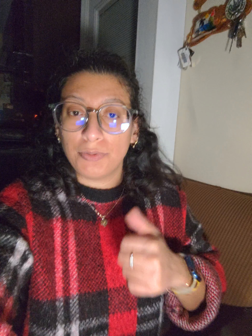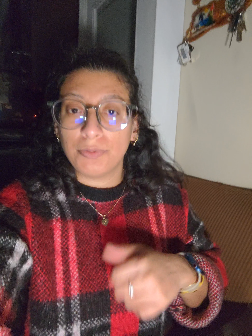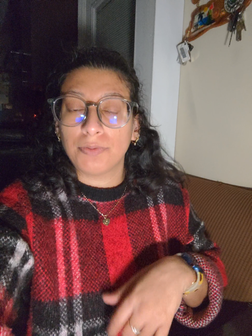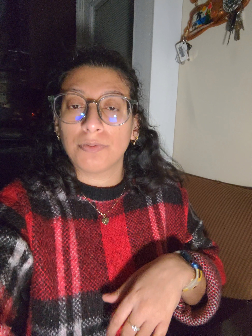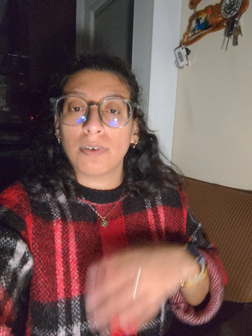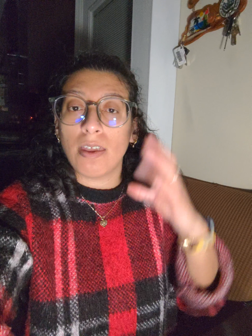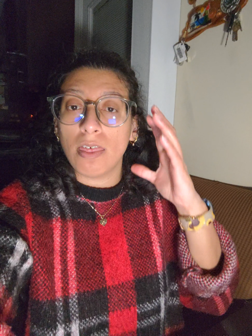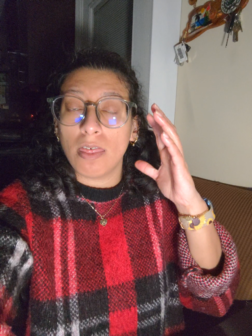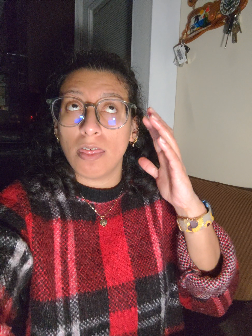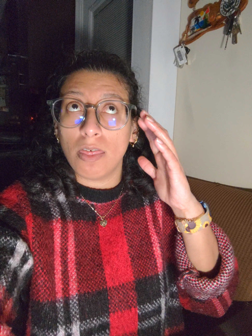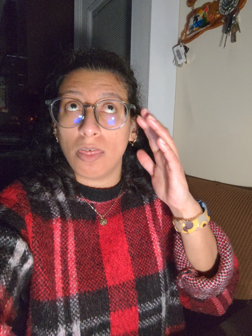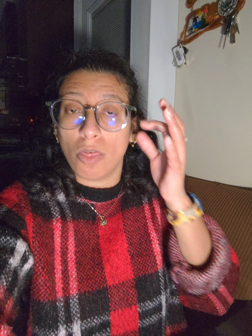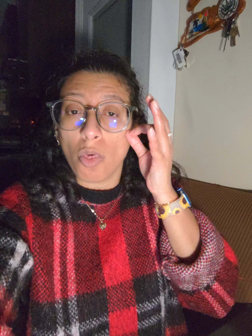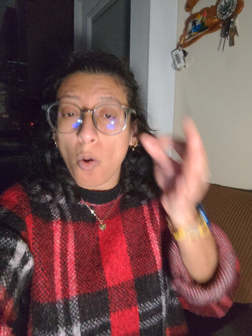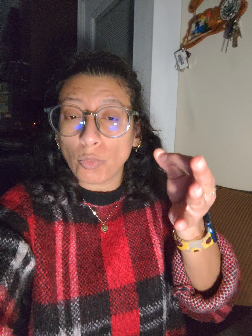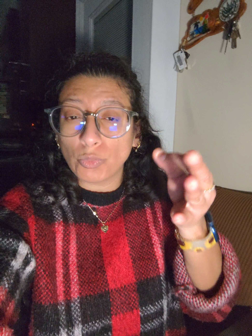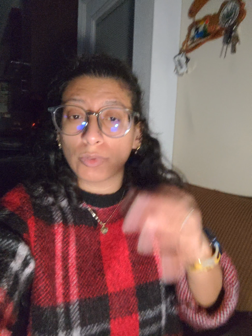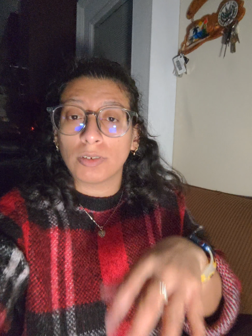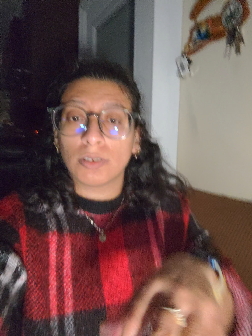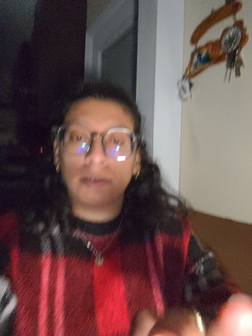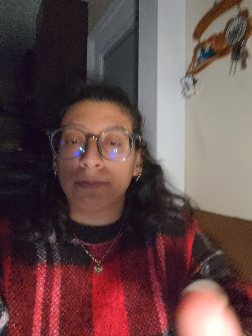close